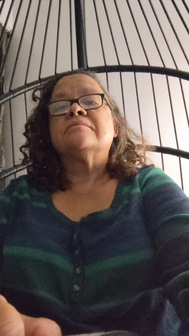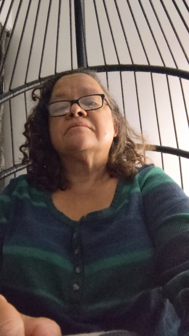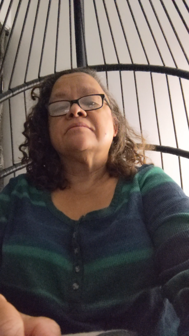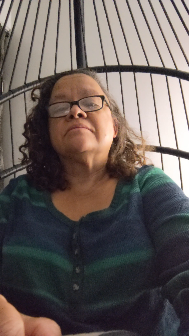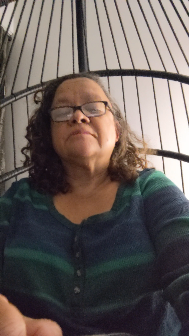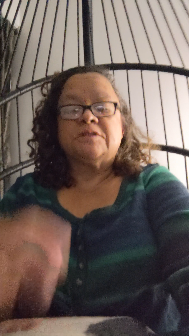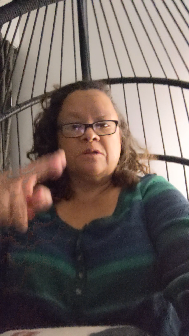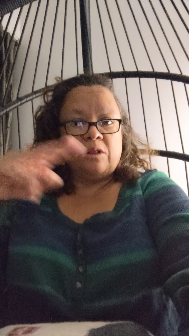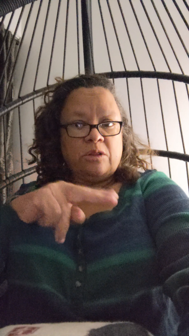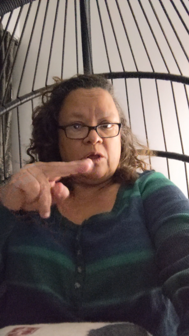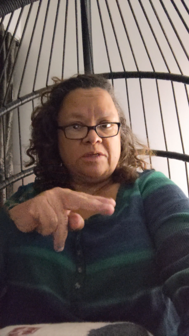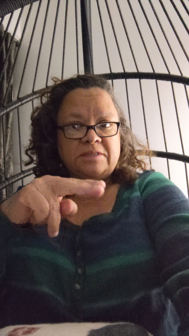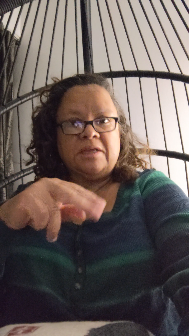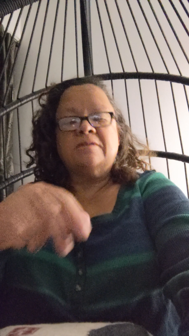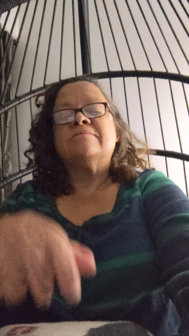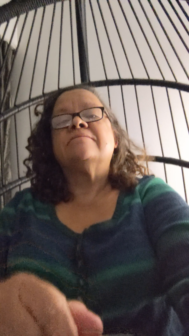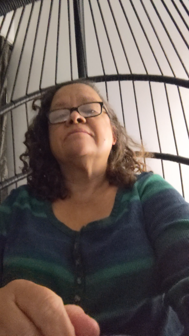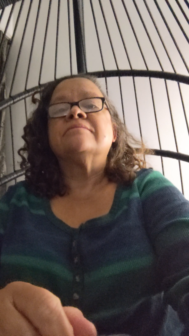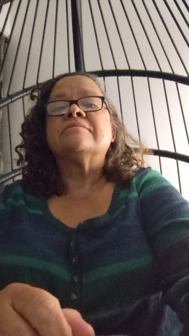nurse